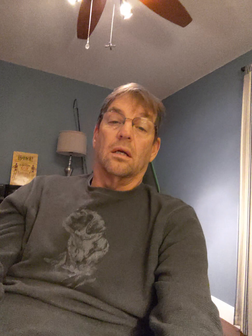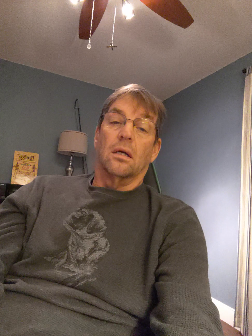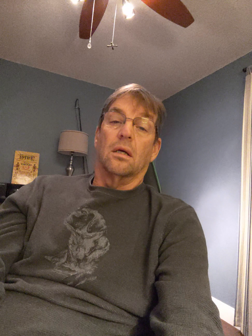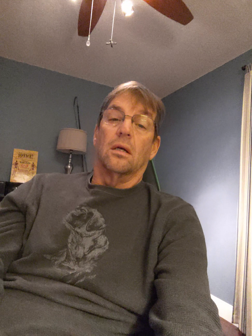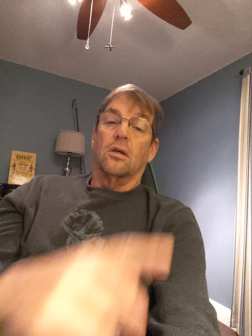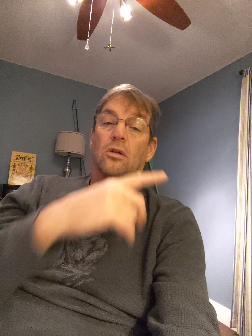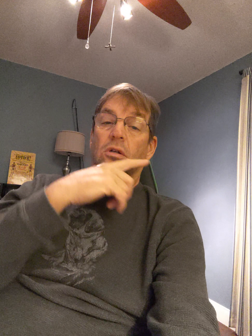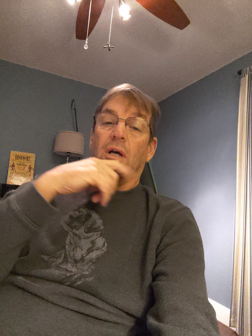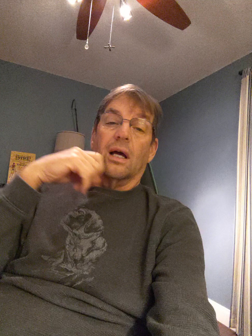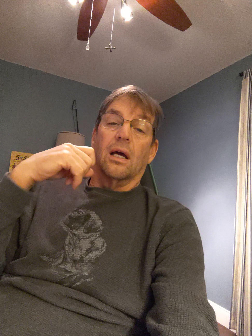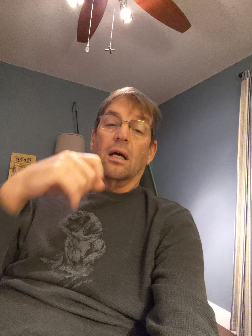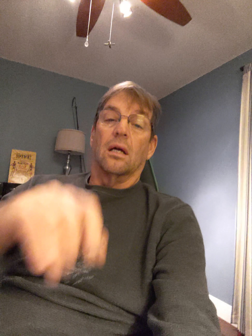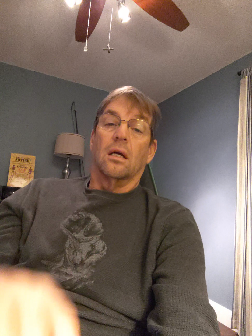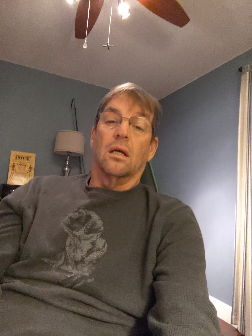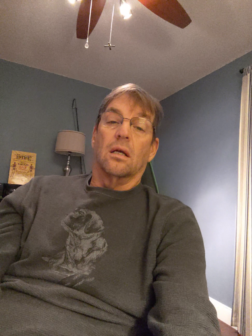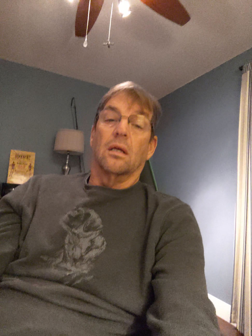dry